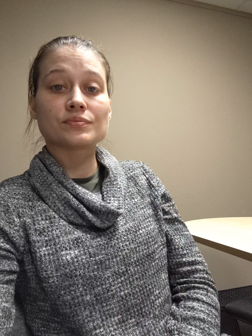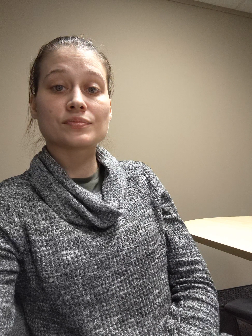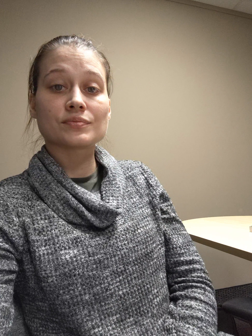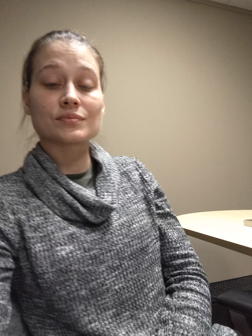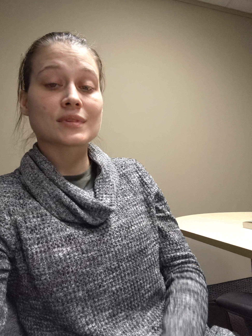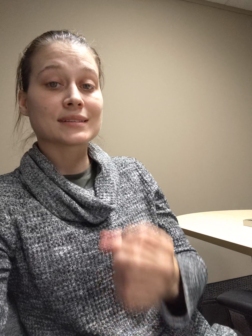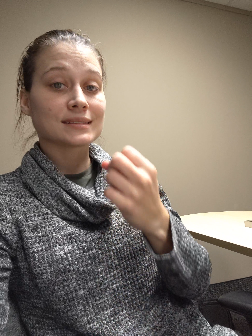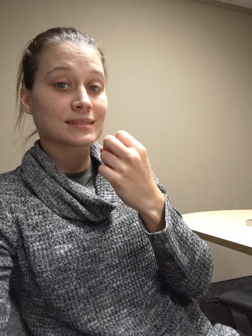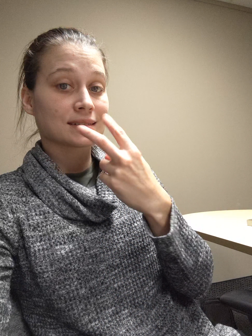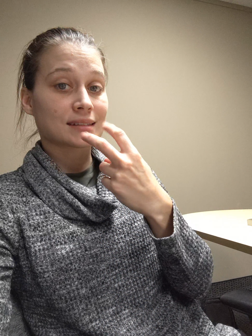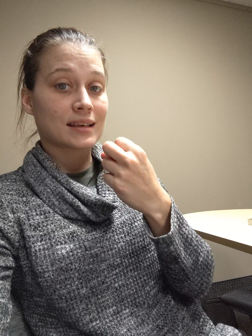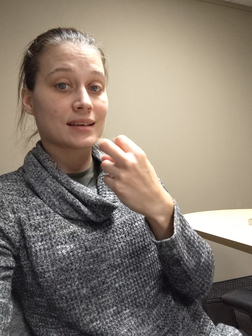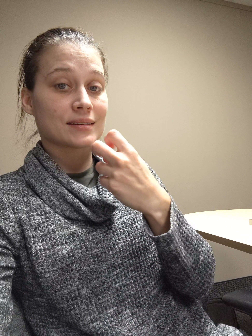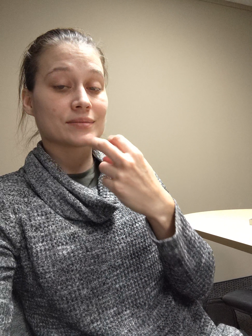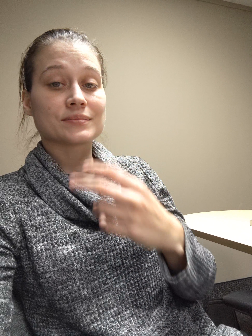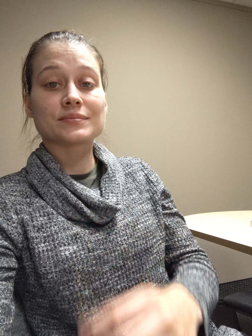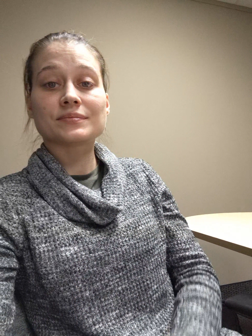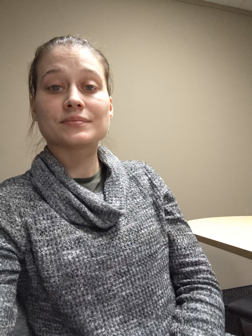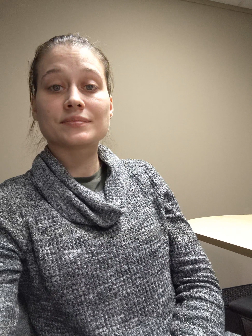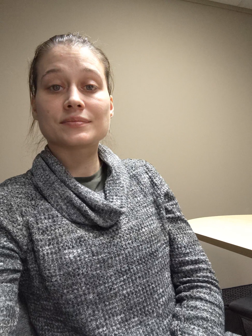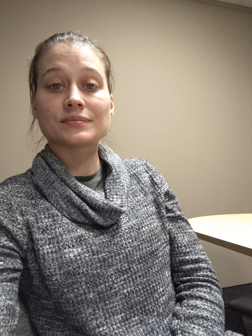snack